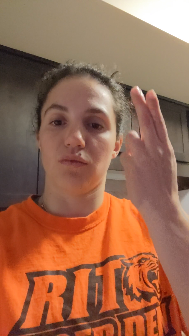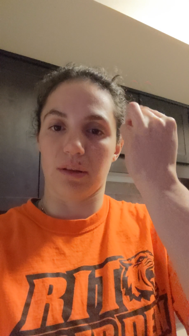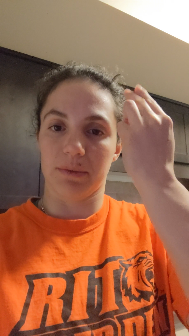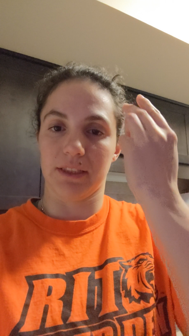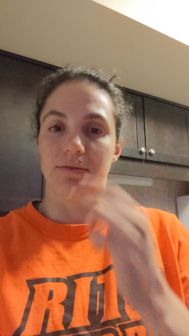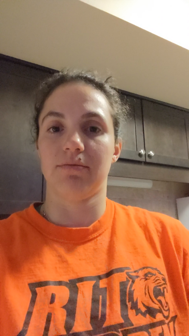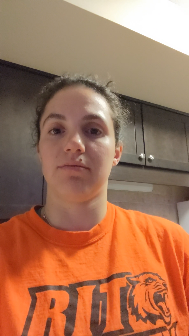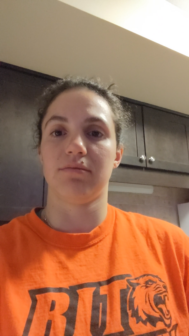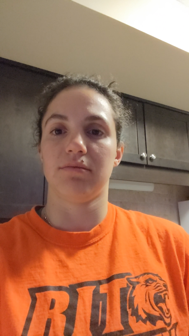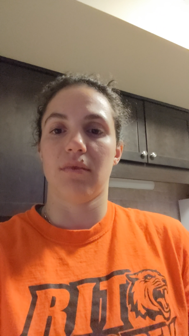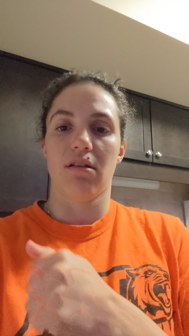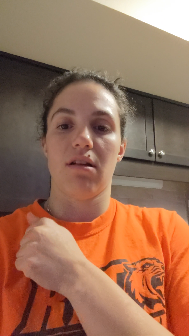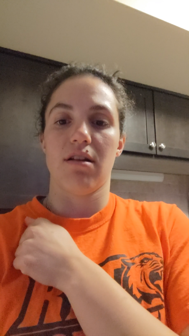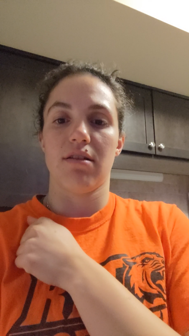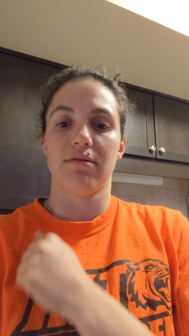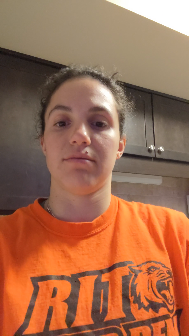hug